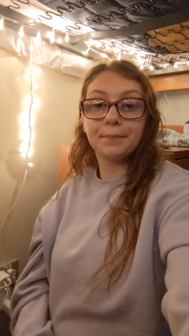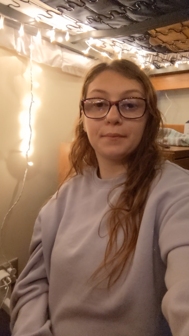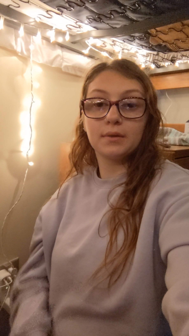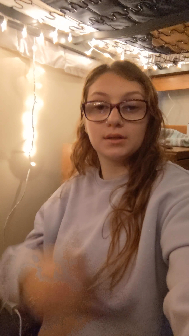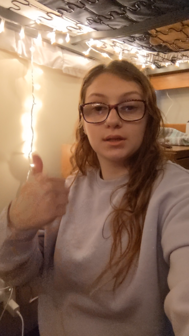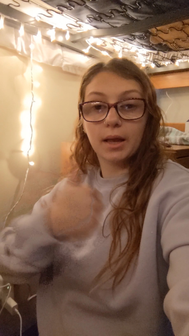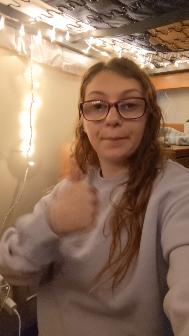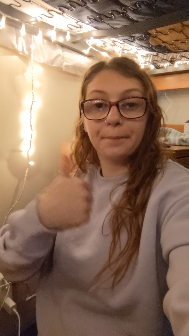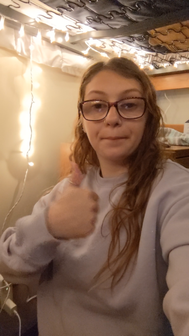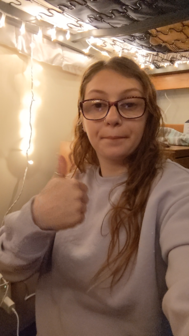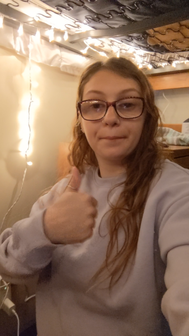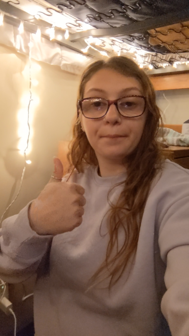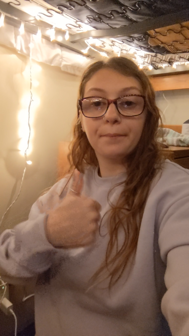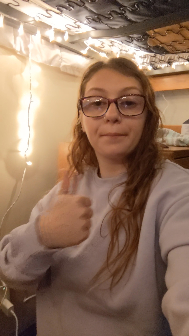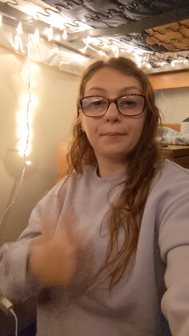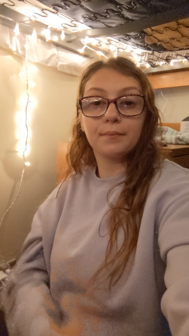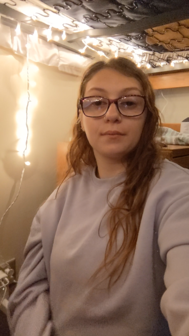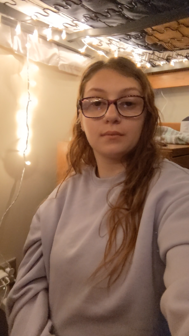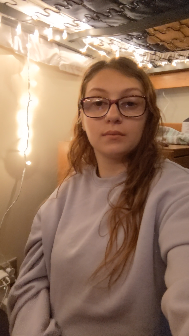game